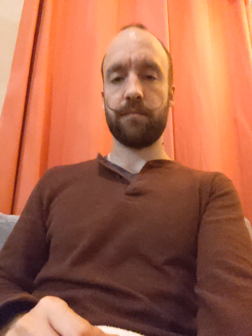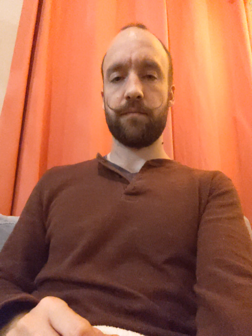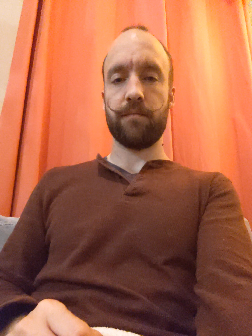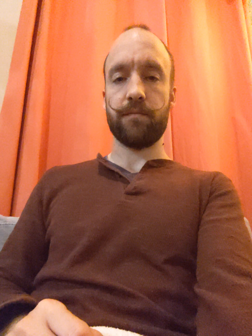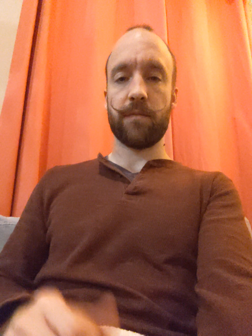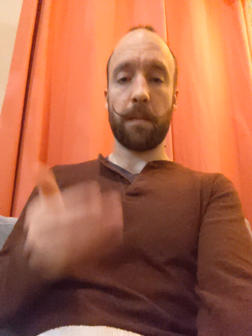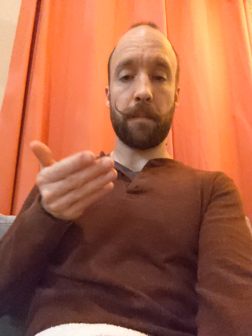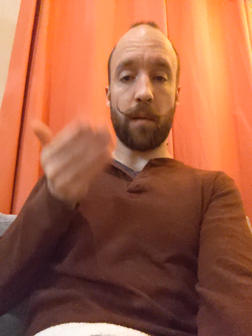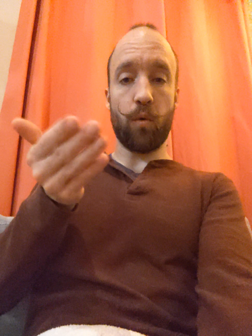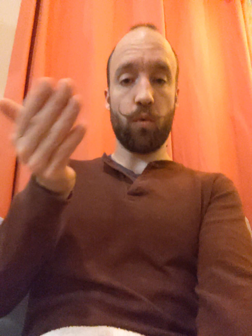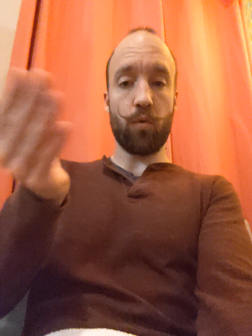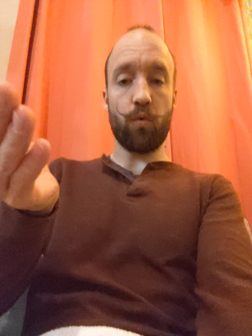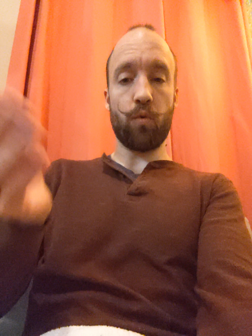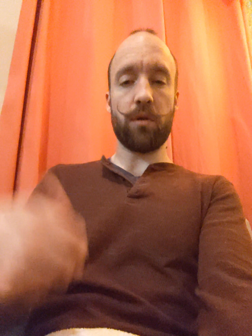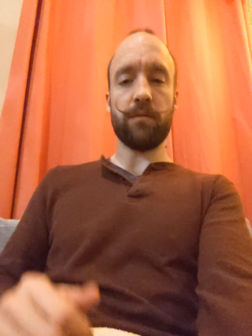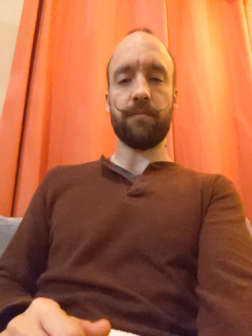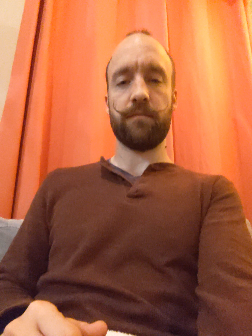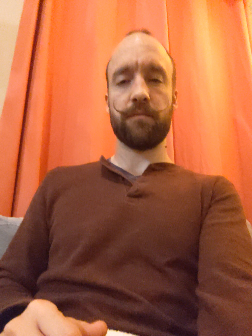boat